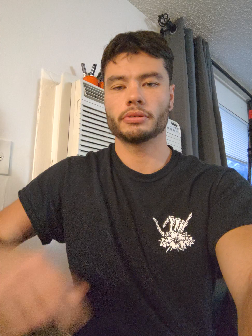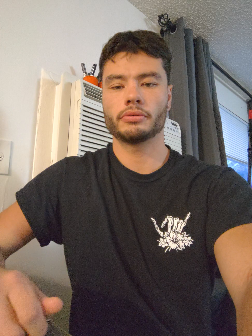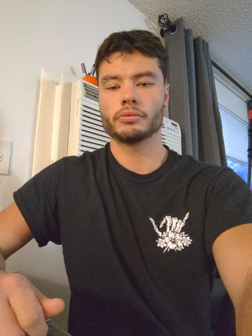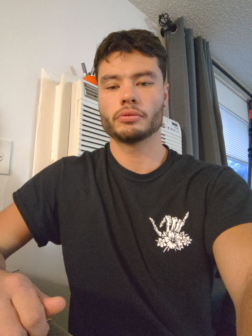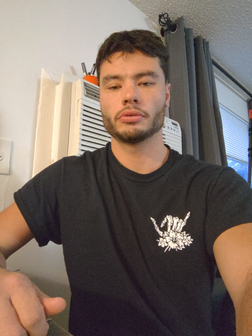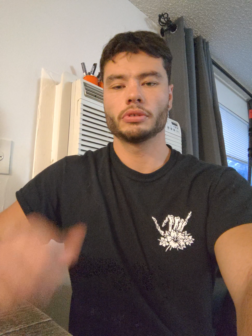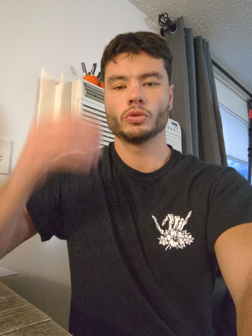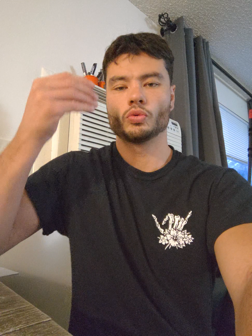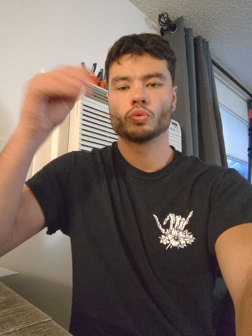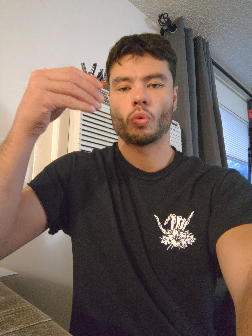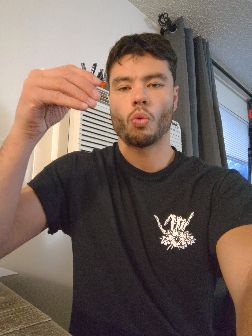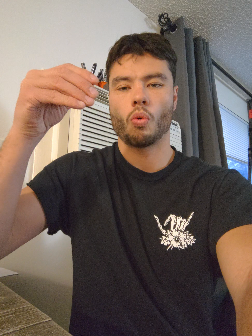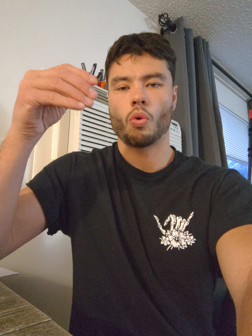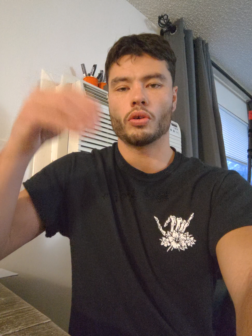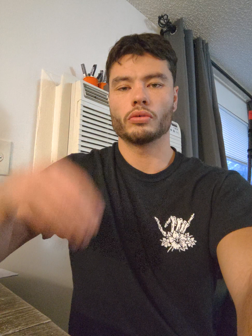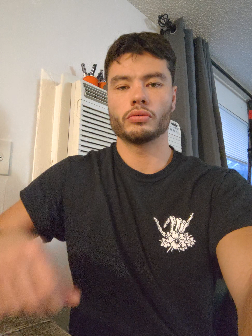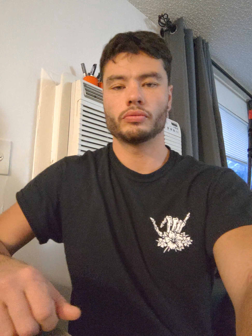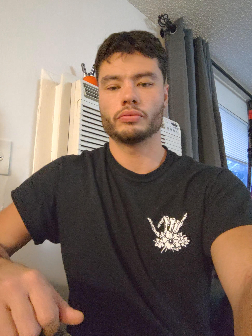store